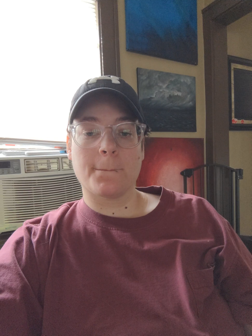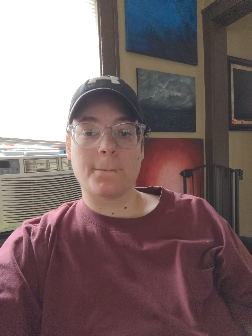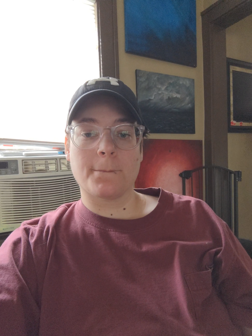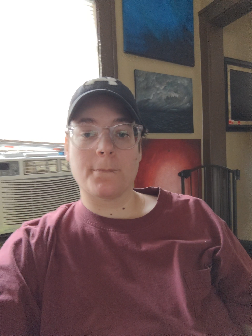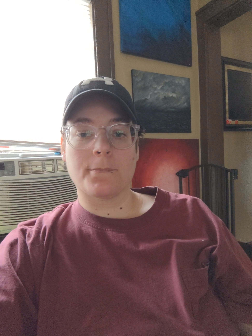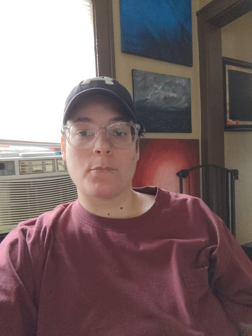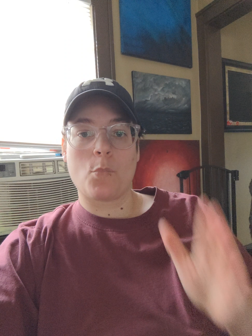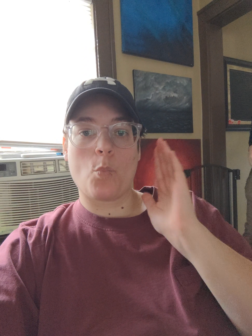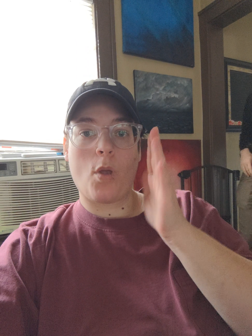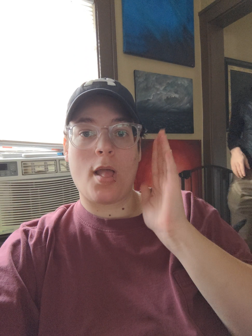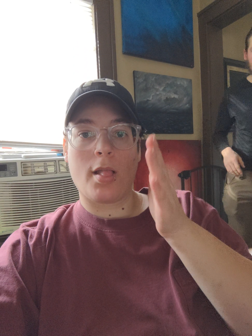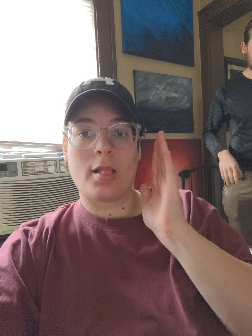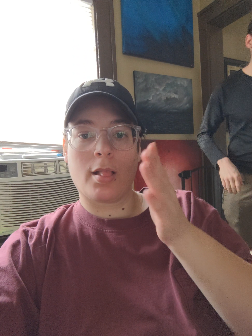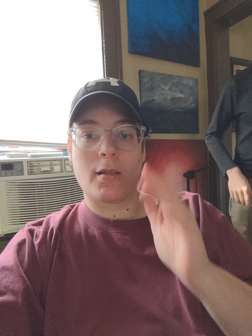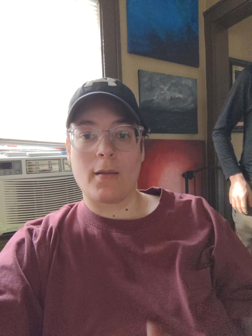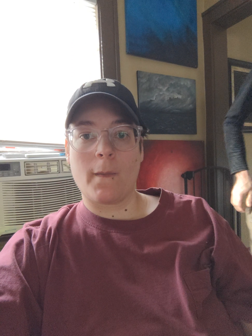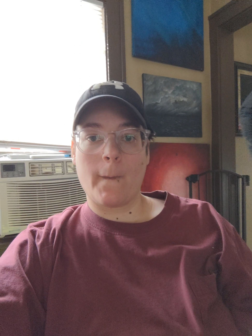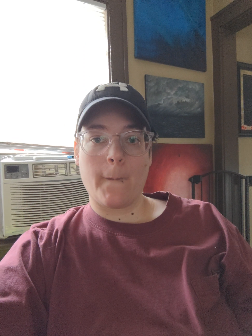will